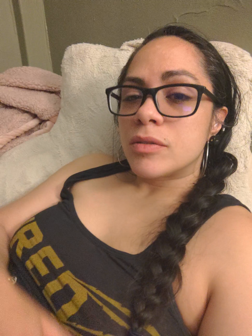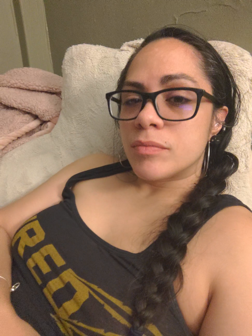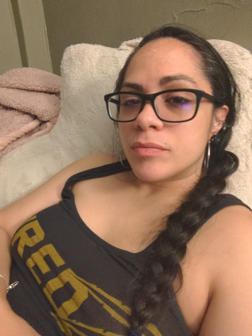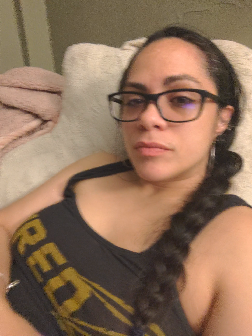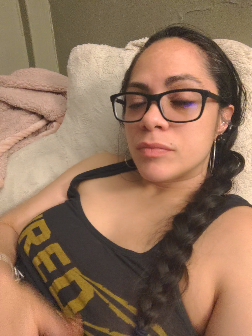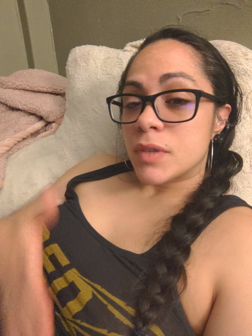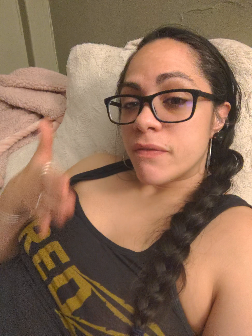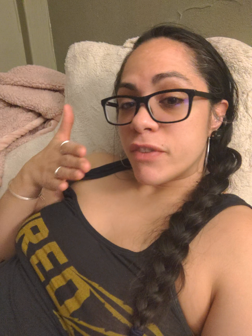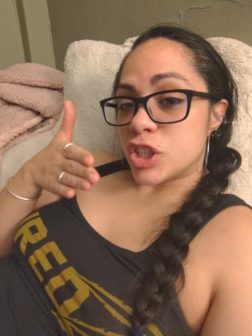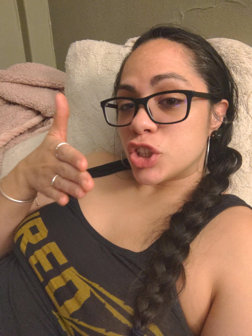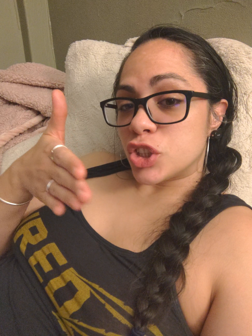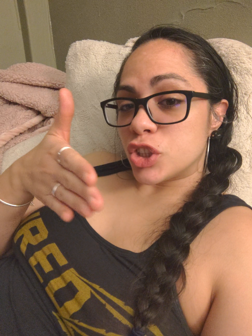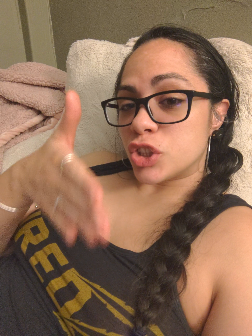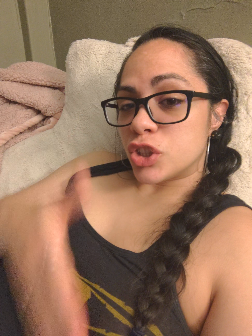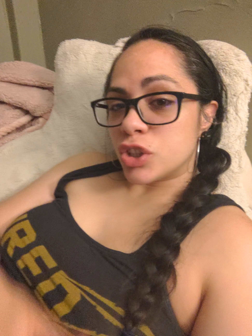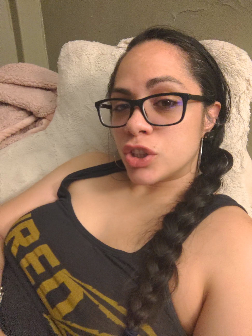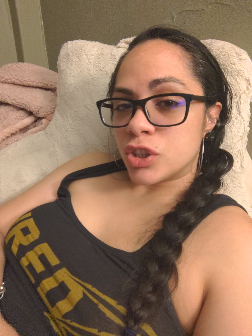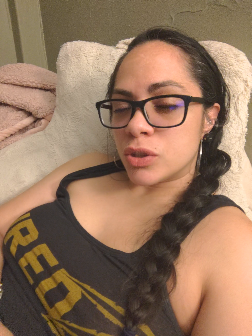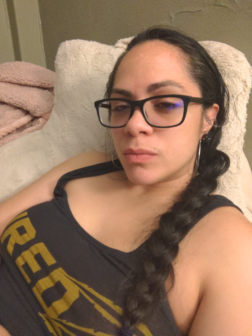fish